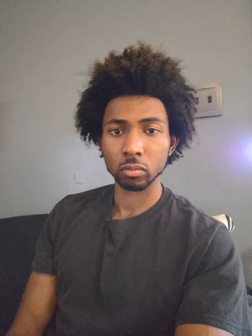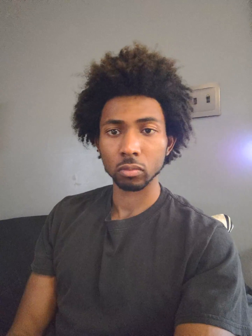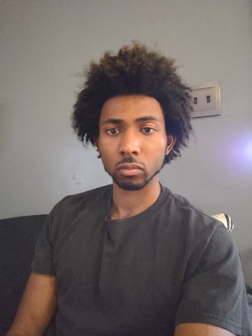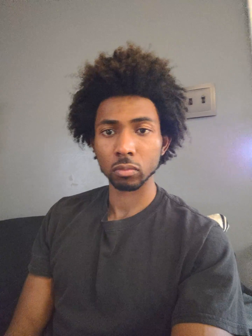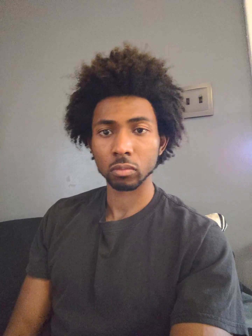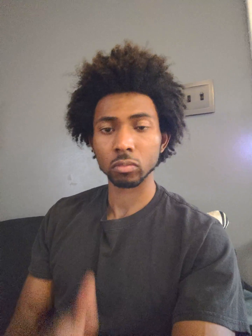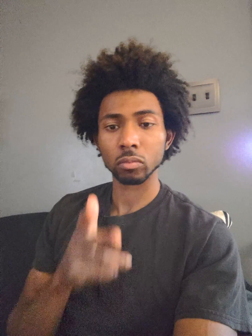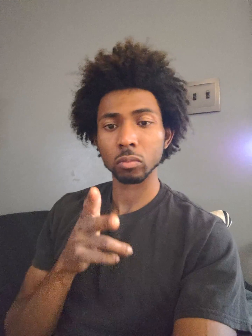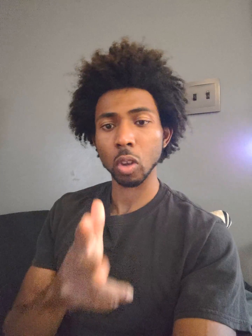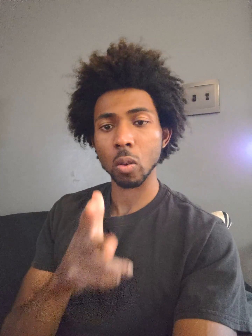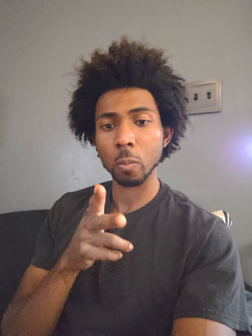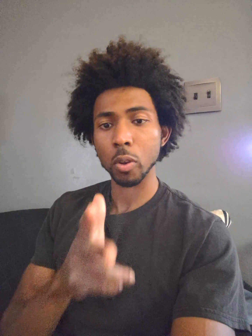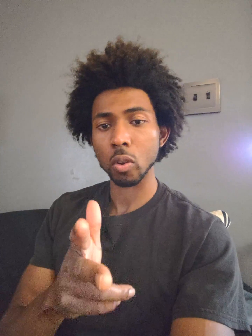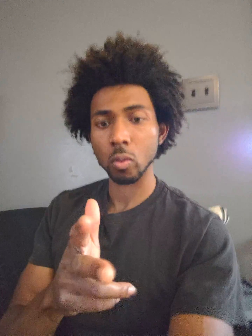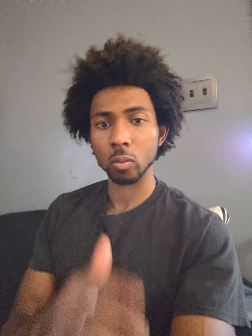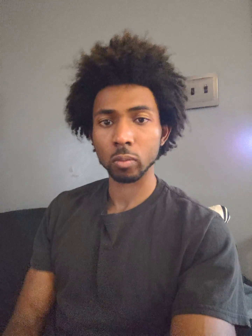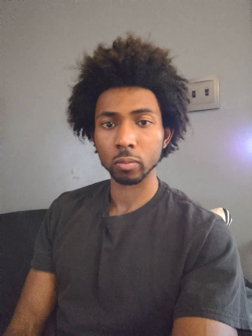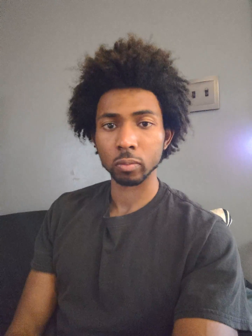garage